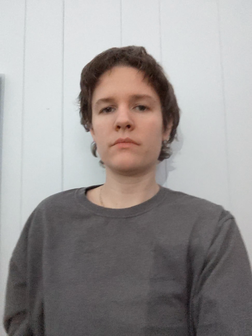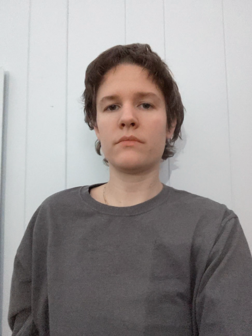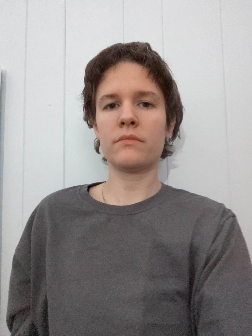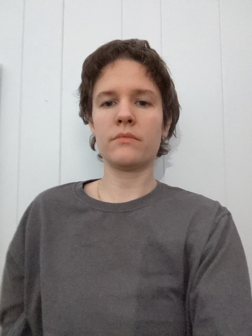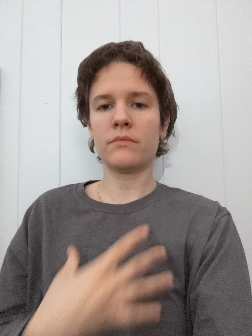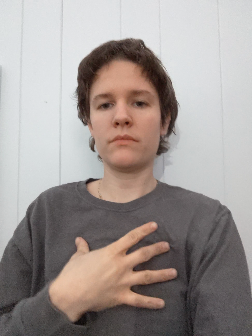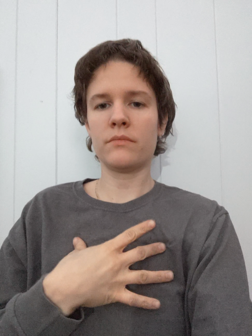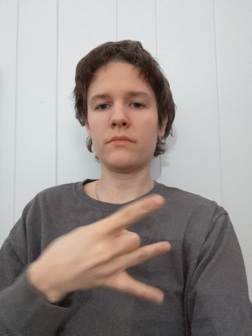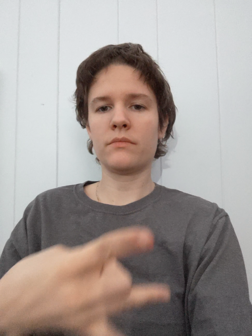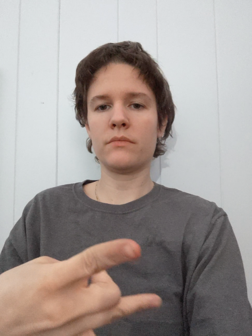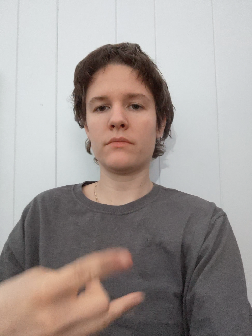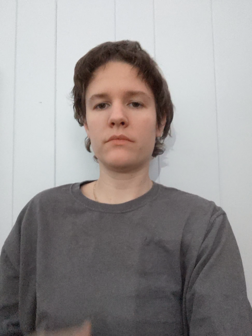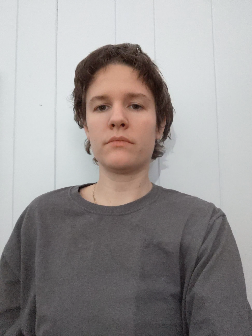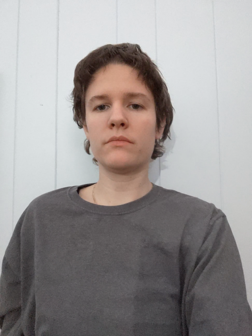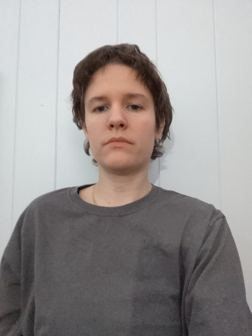like